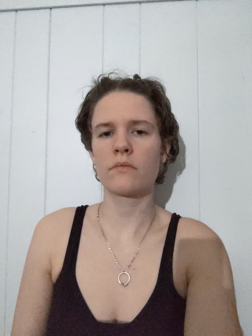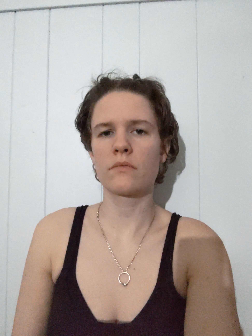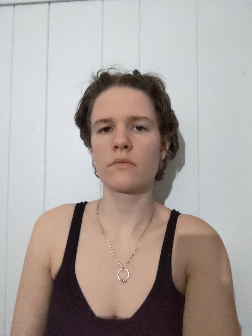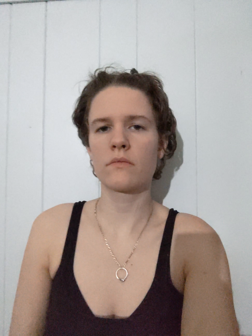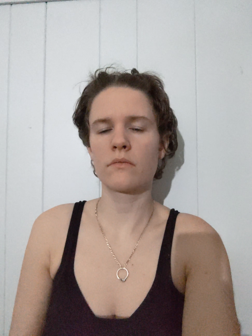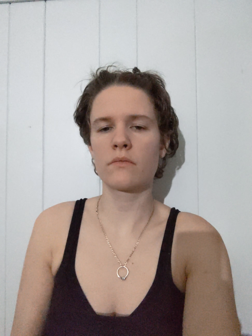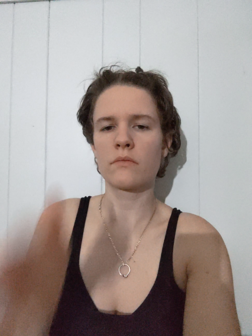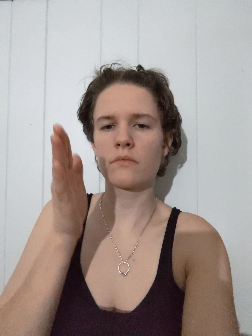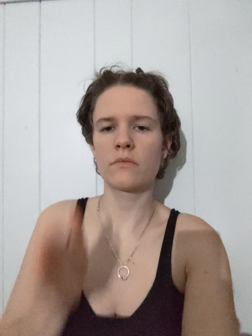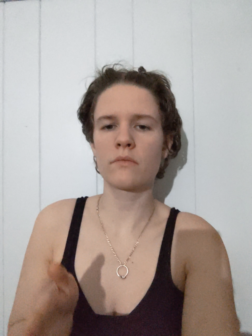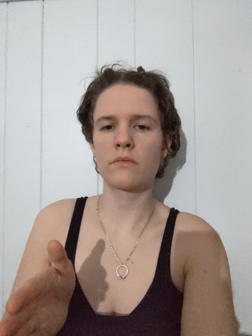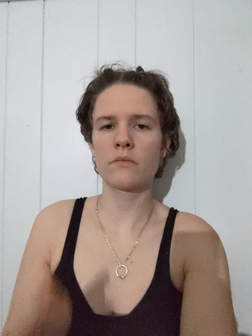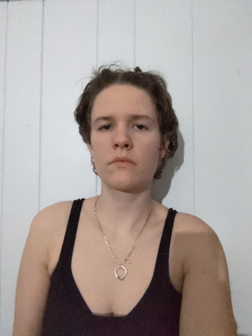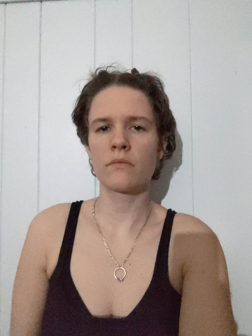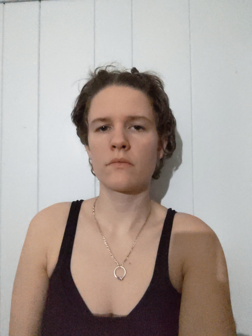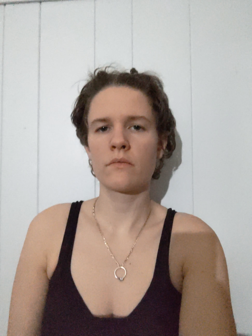person